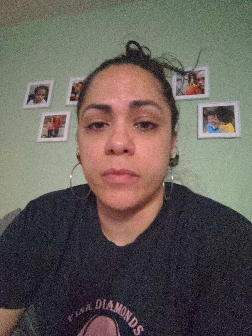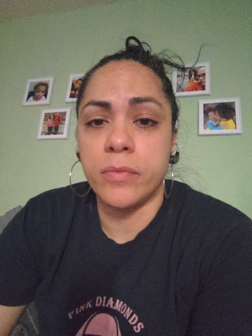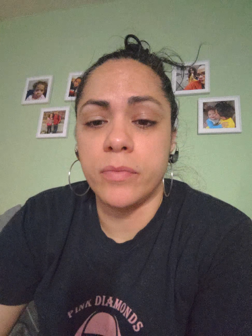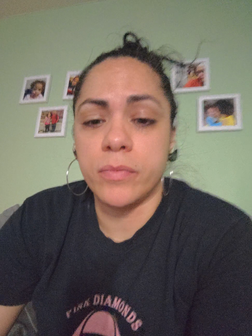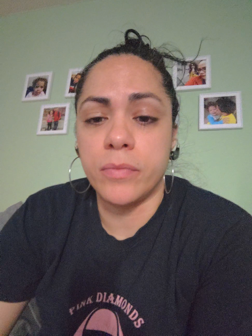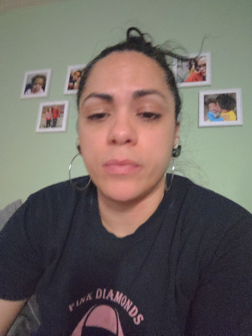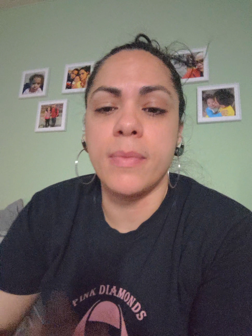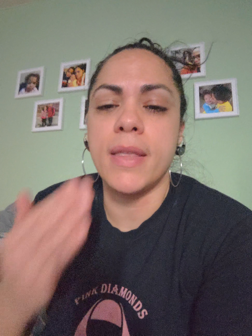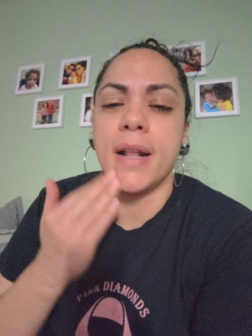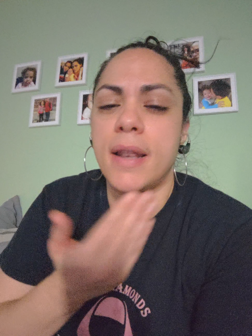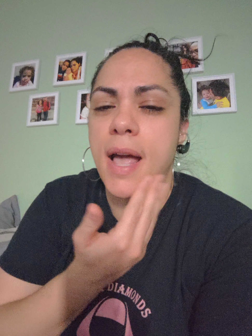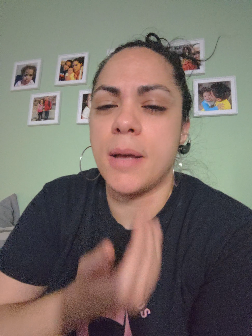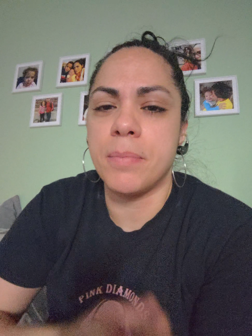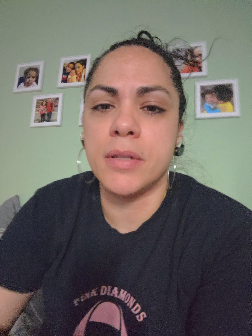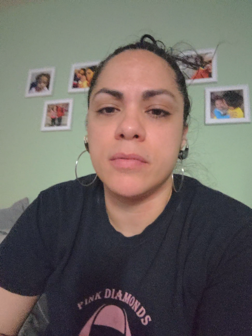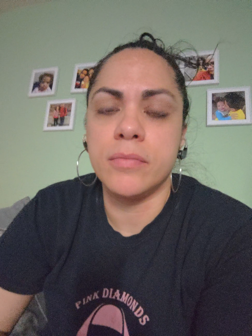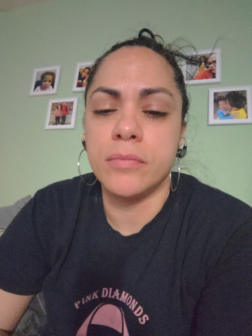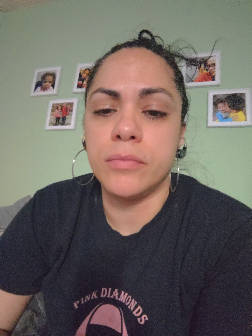napkin